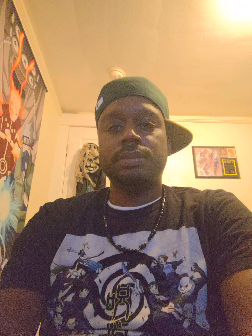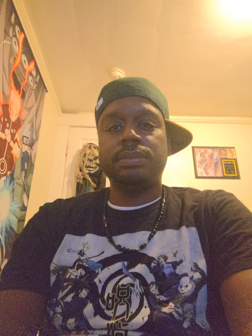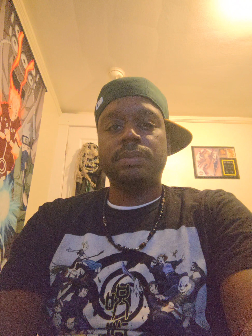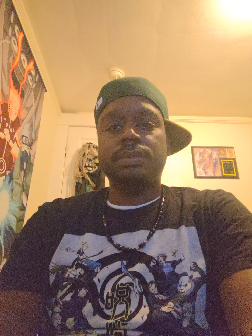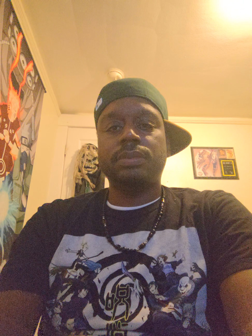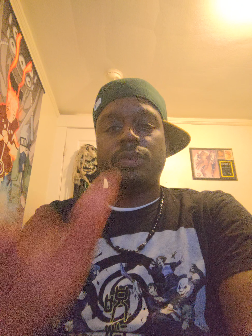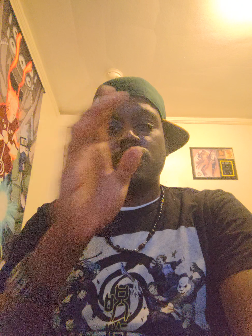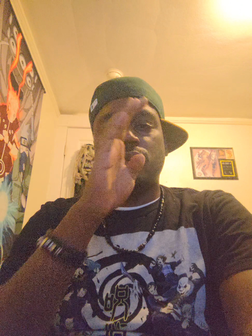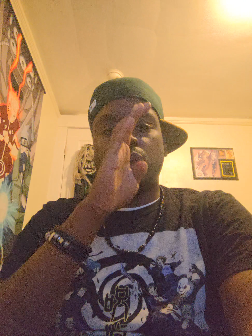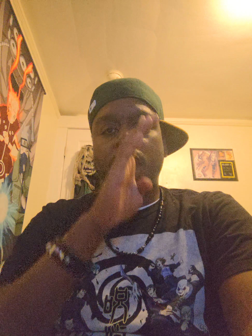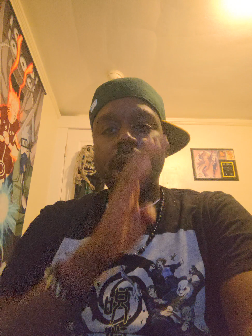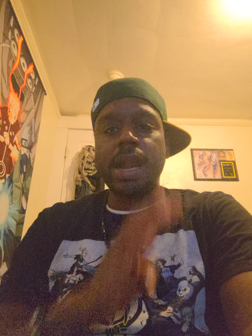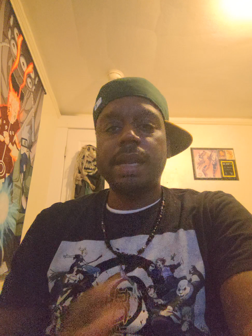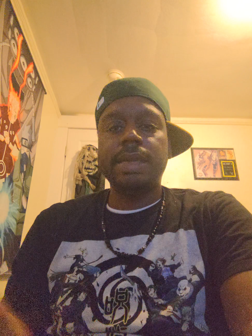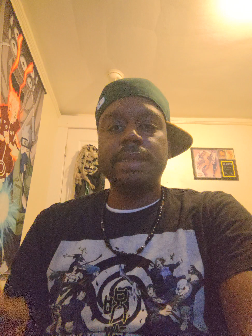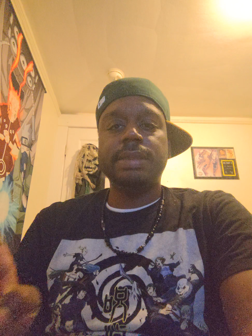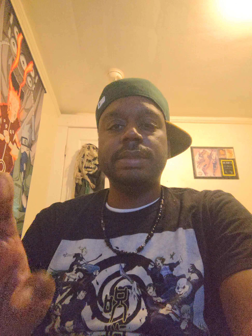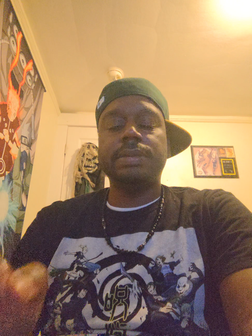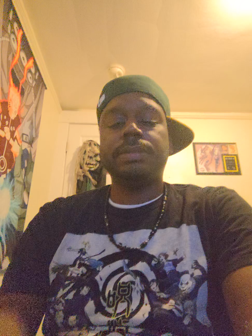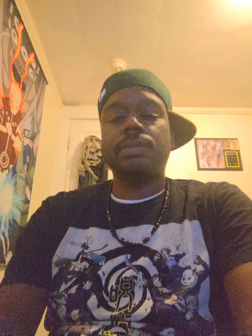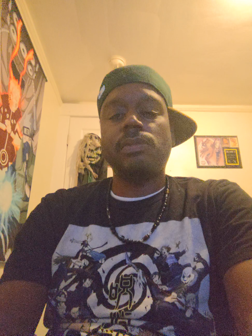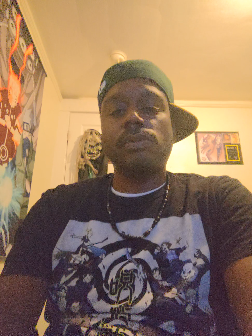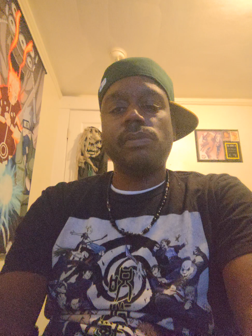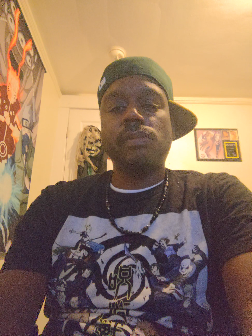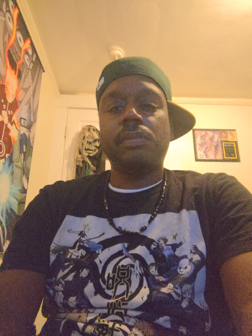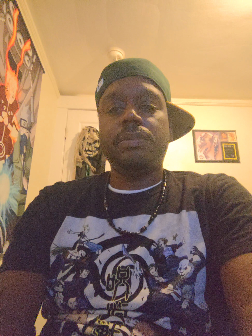quiet